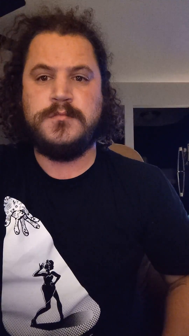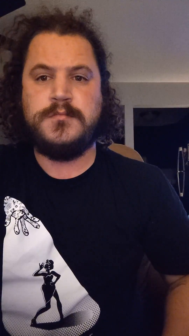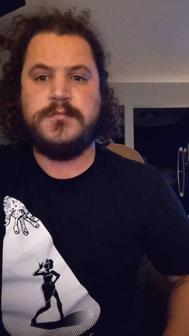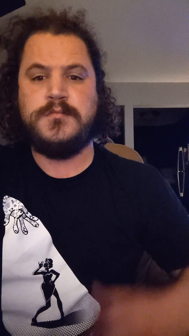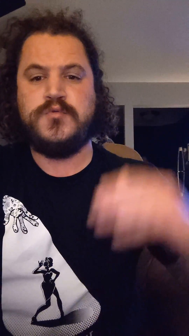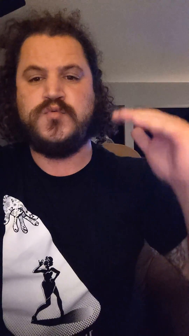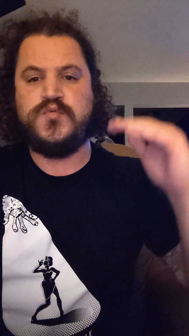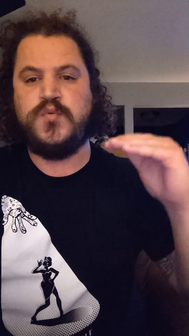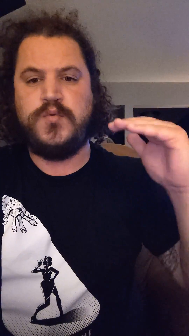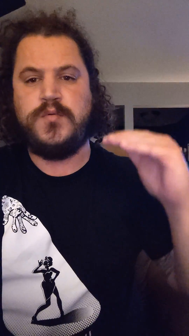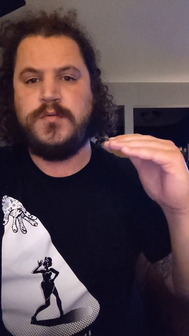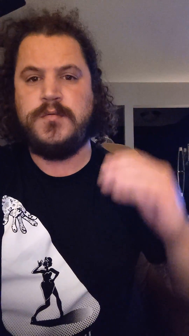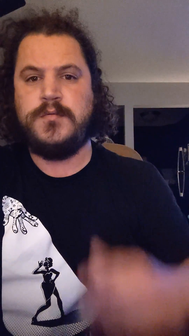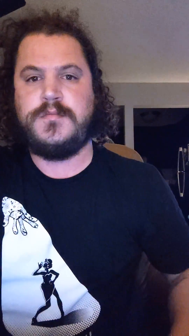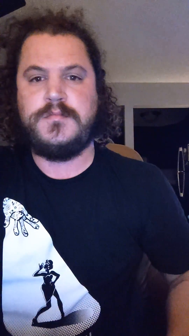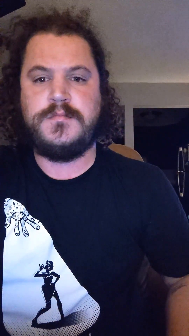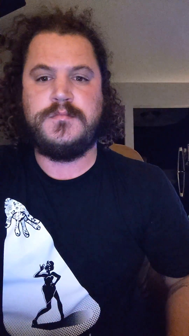short